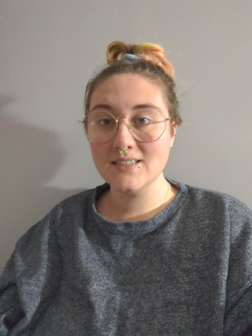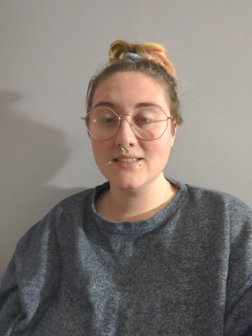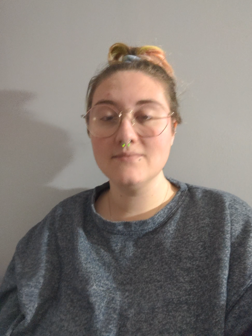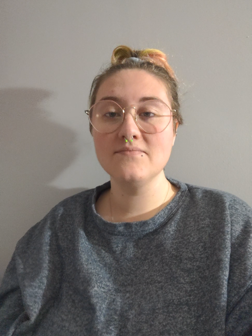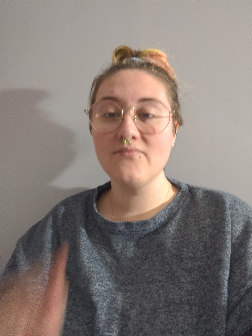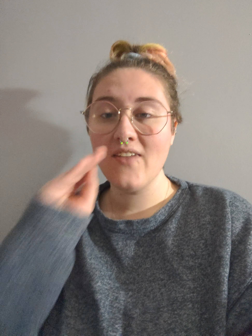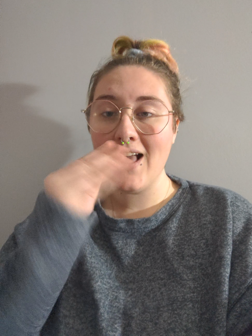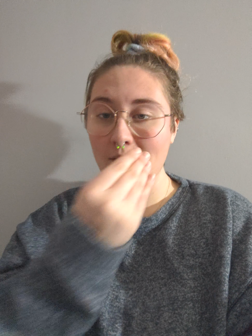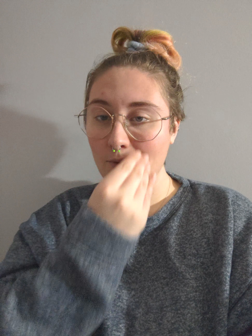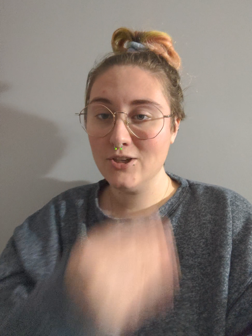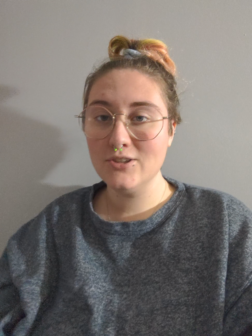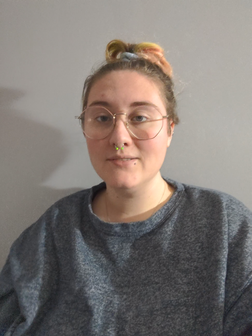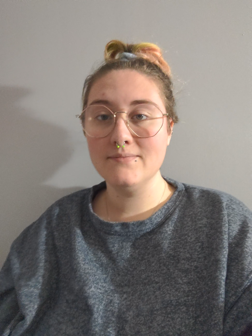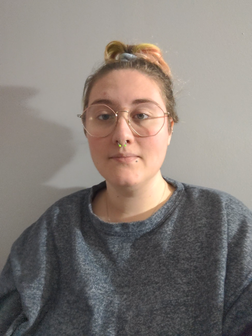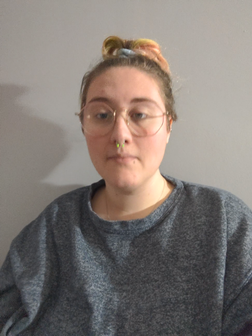flower